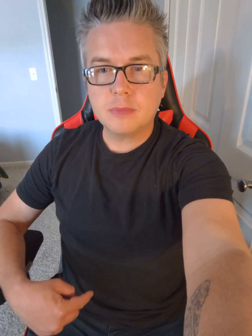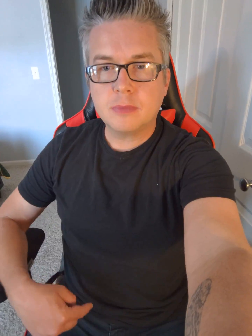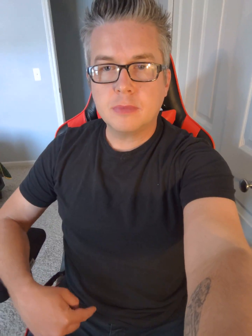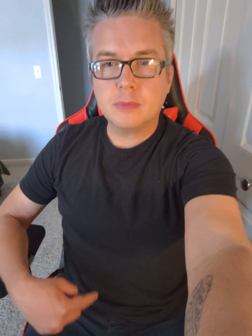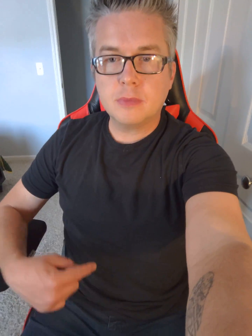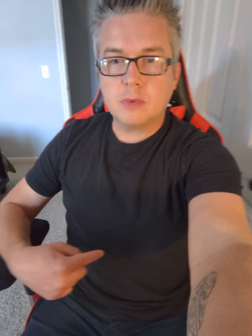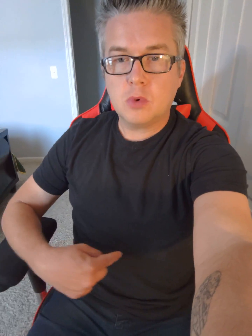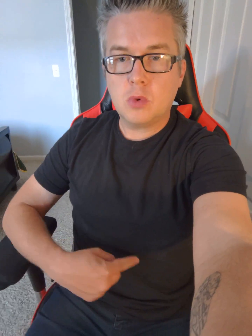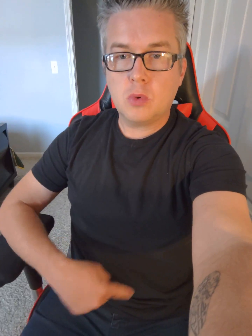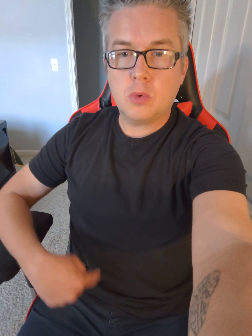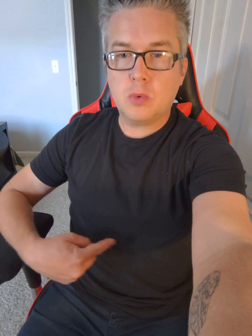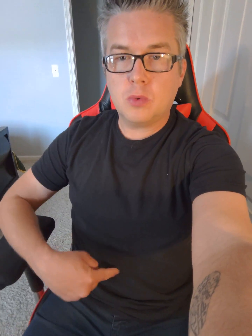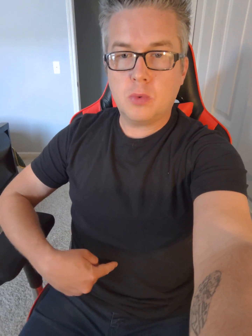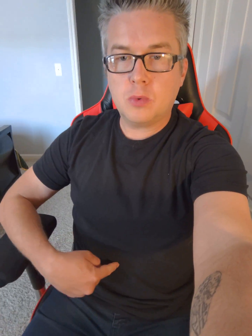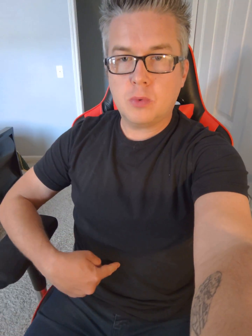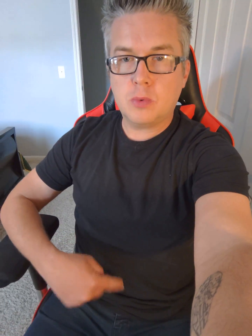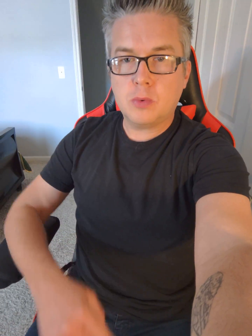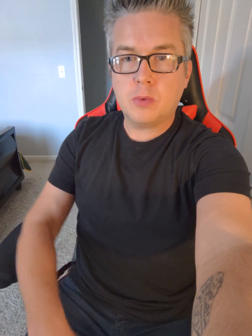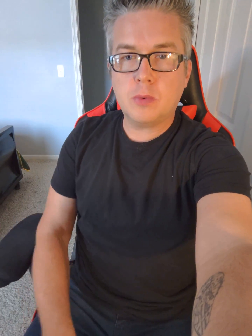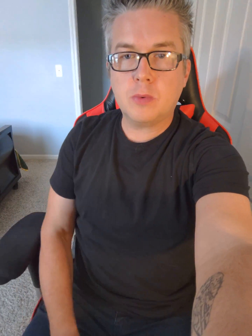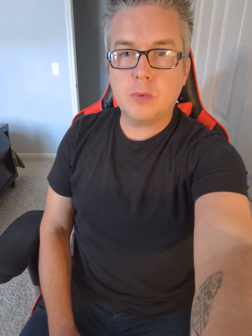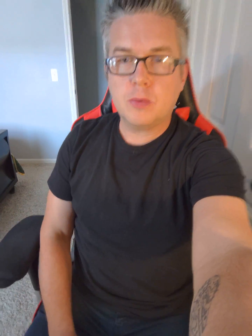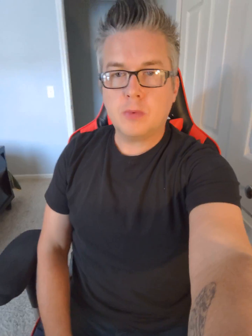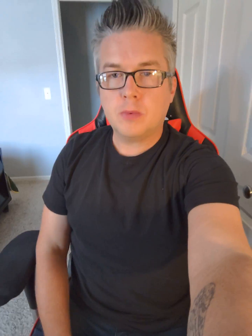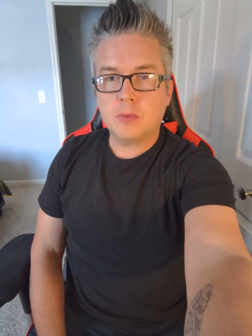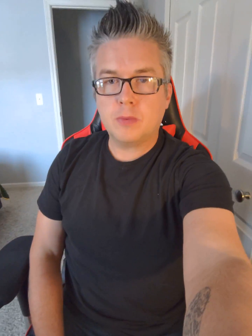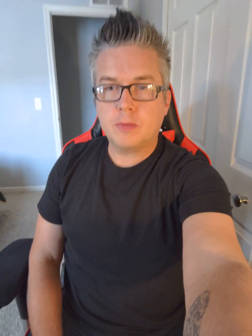belly button